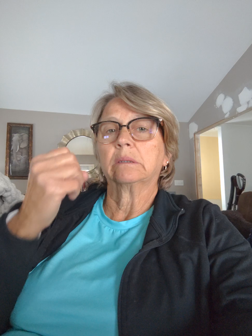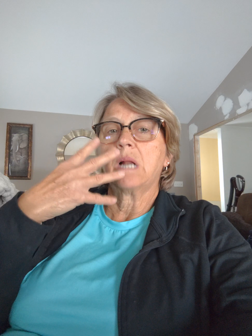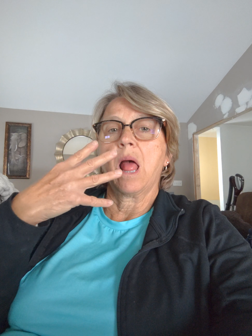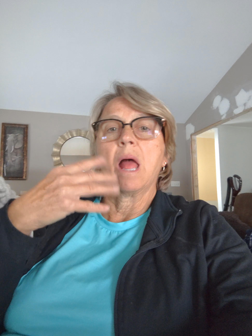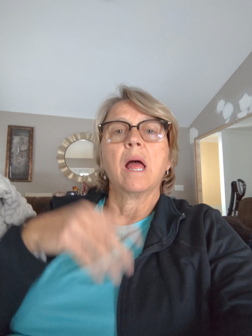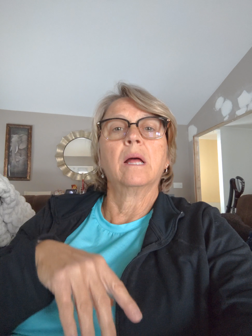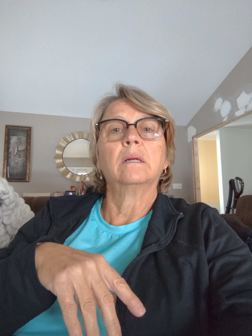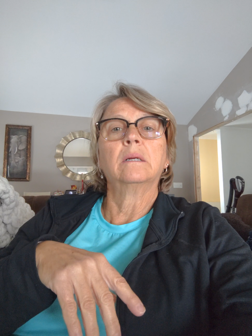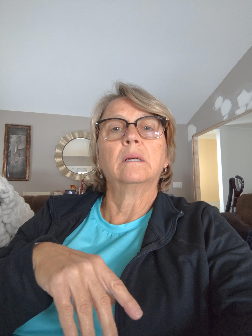snack